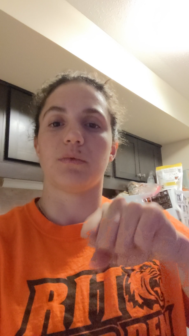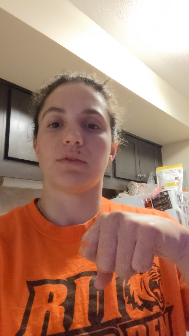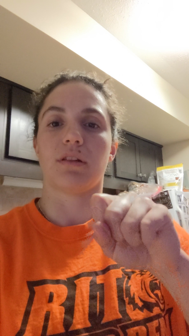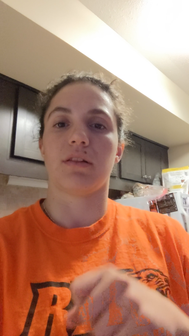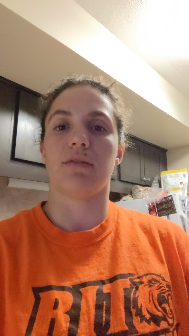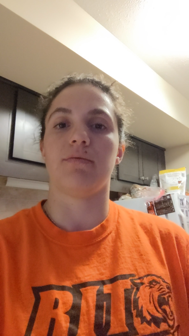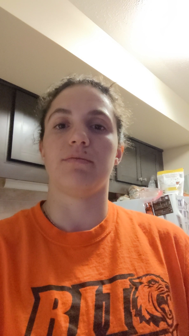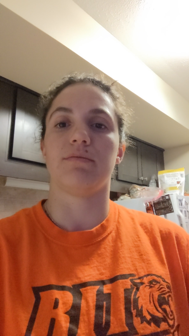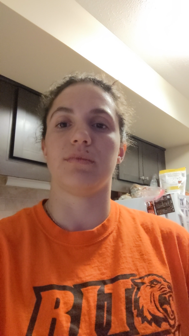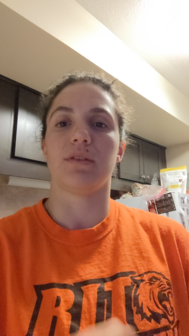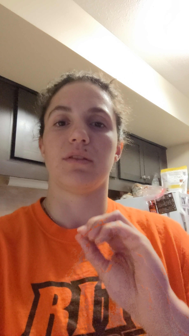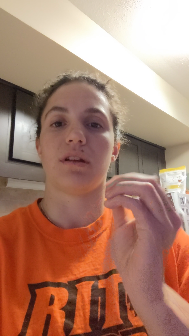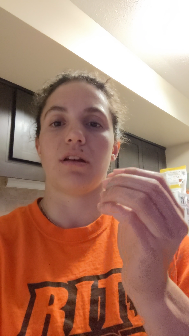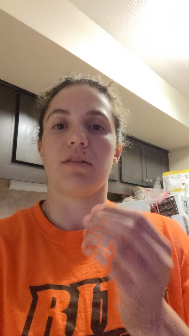none